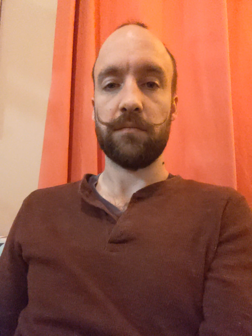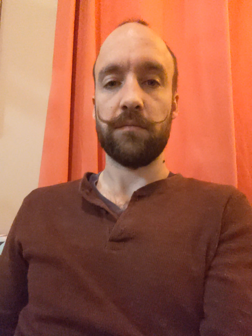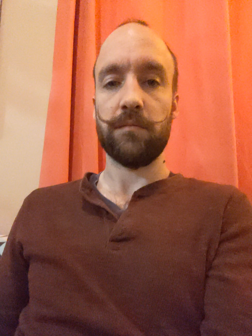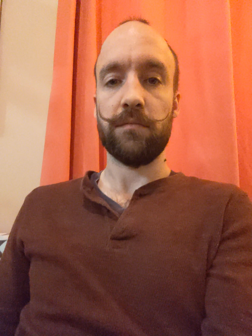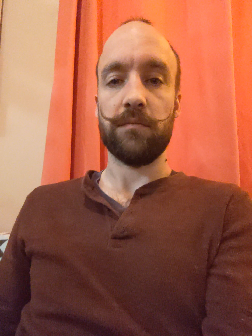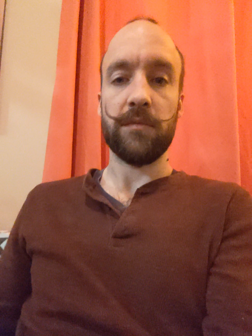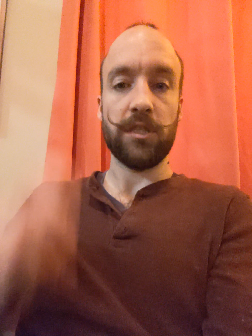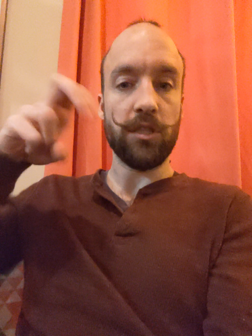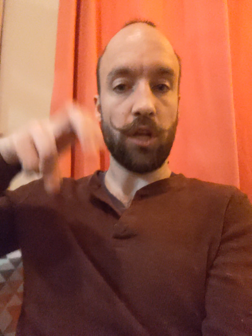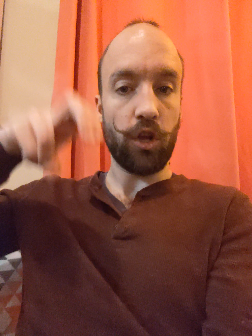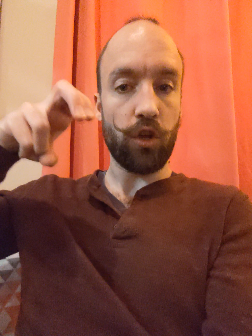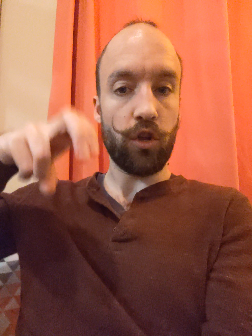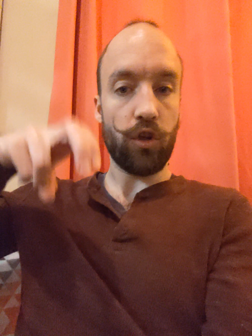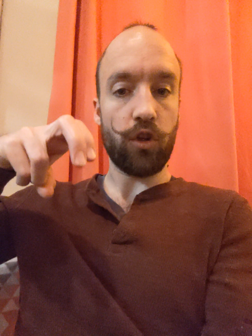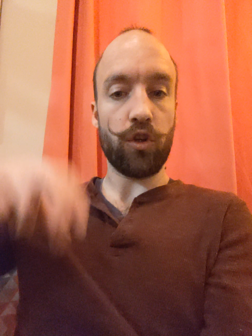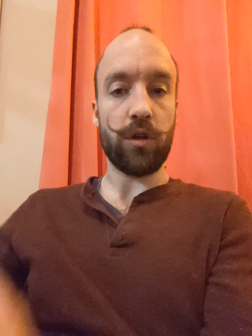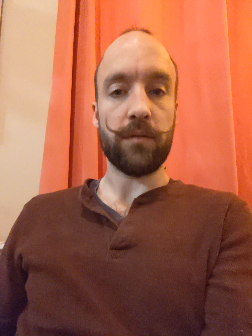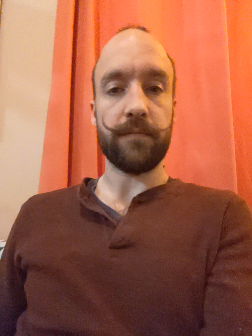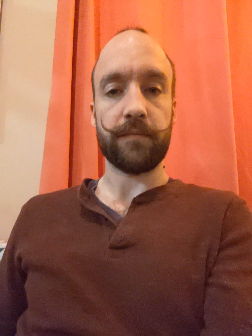chair